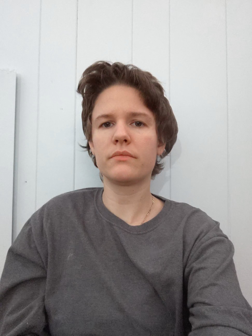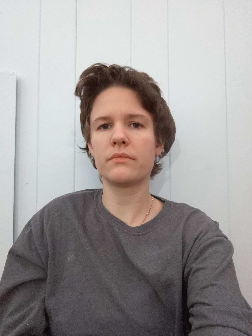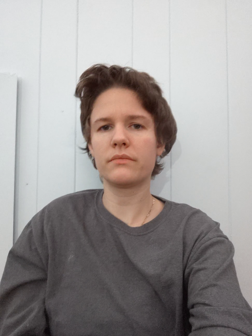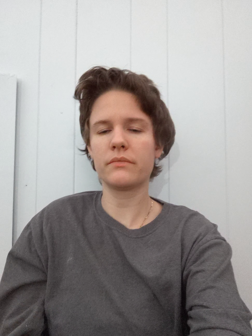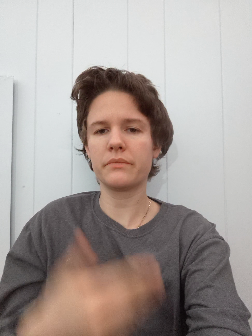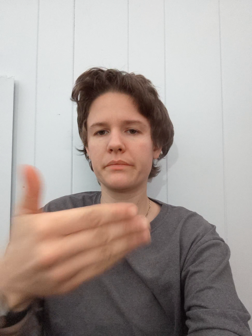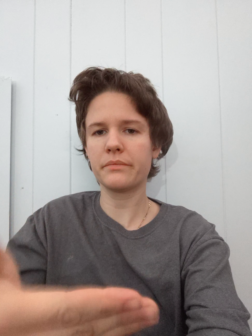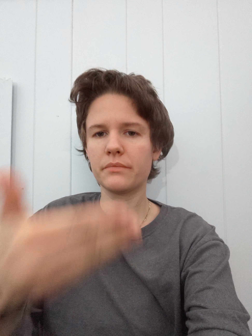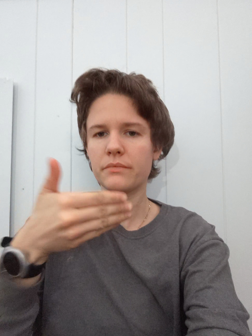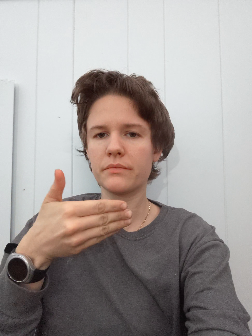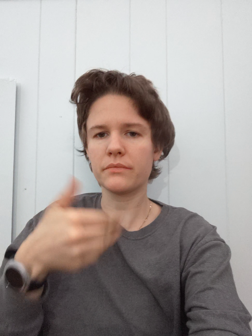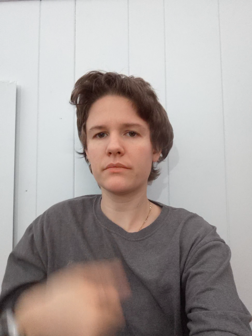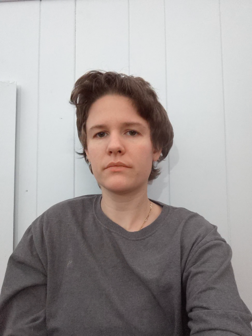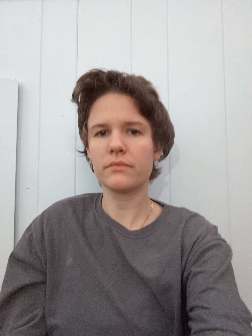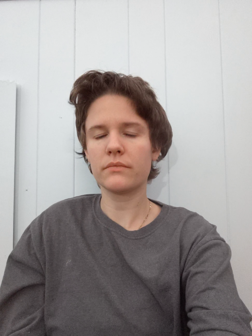before